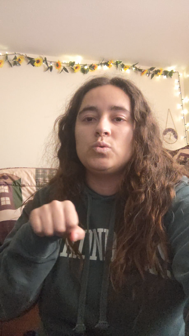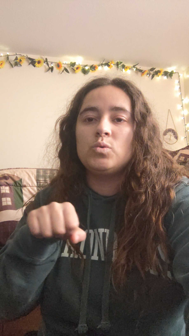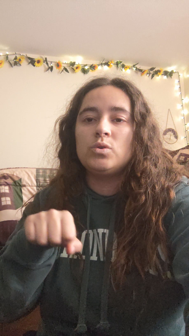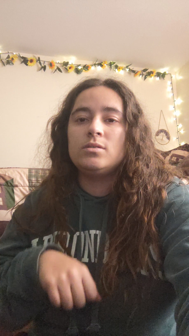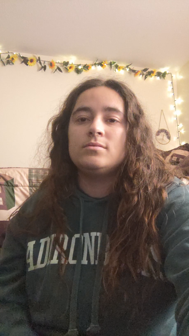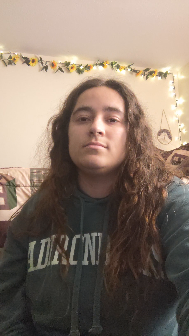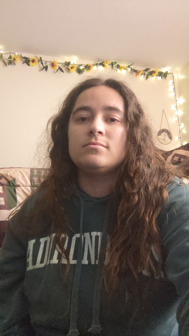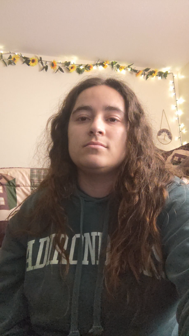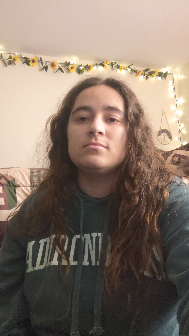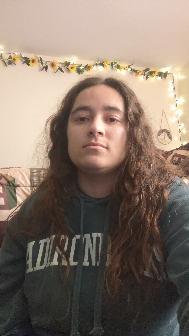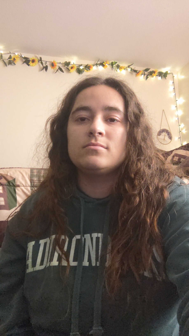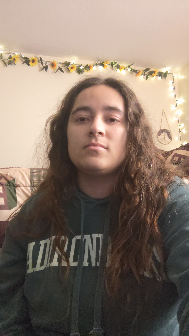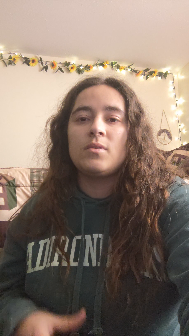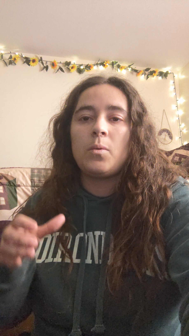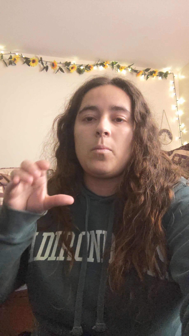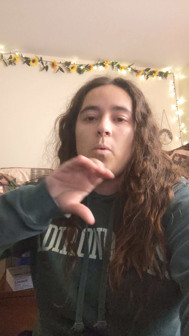pour